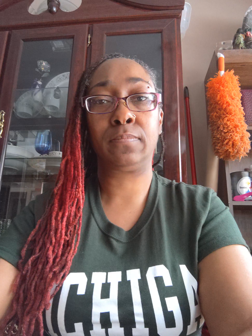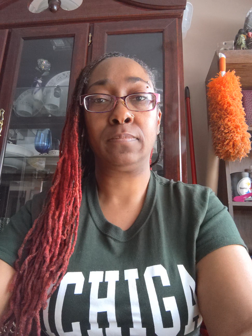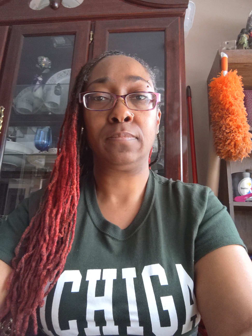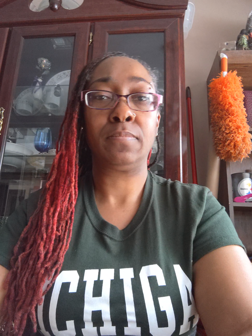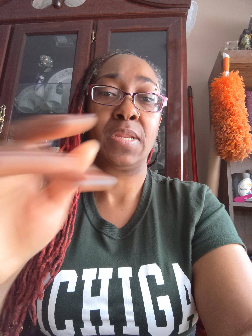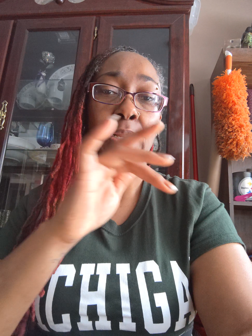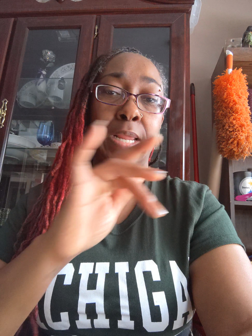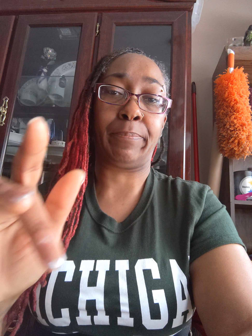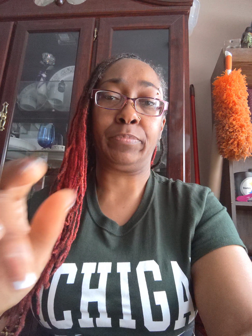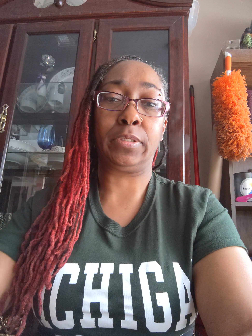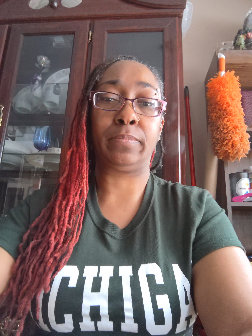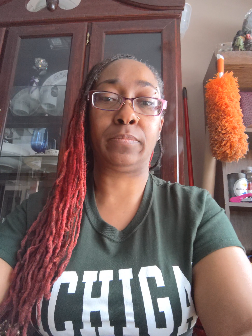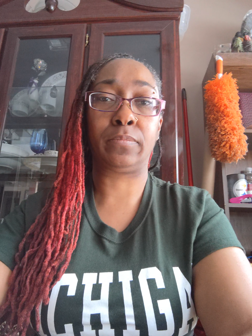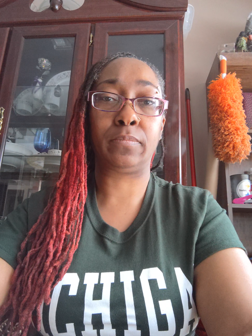empty